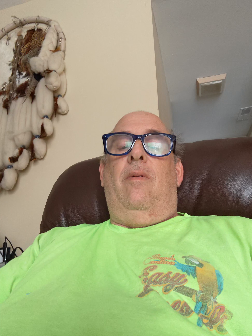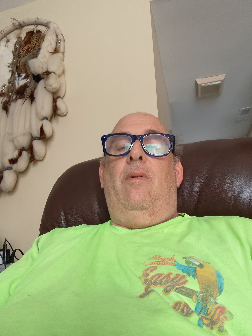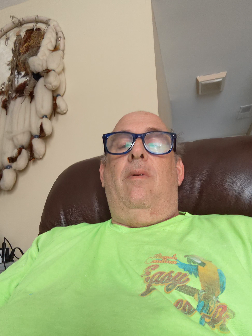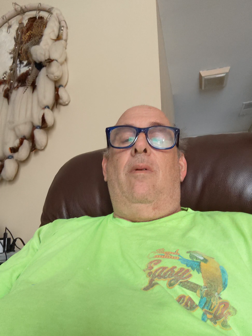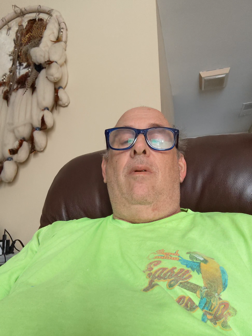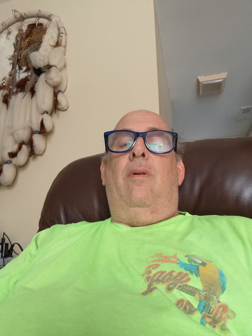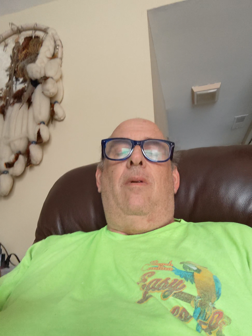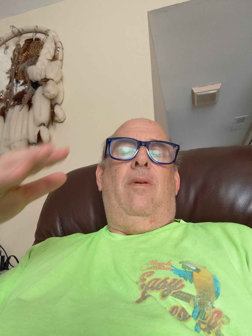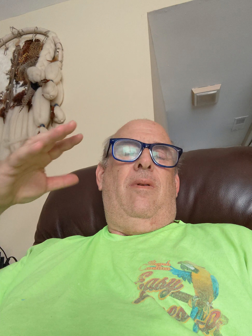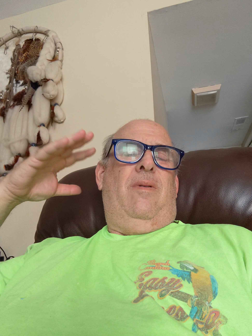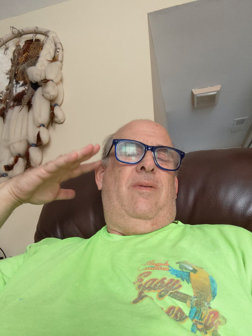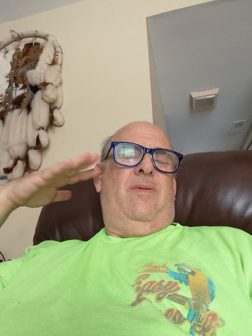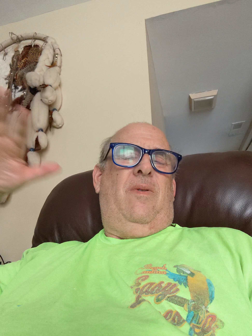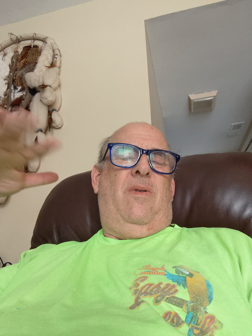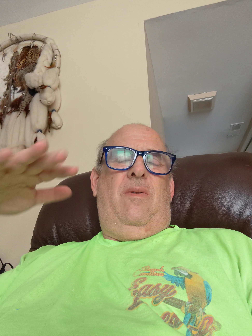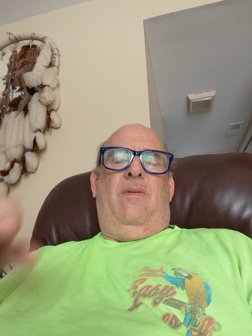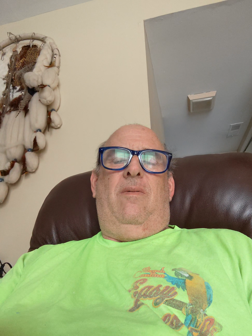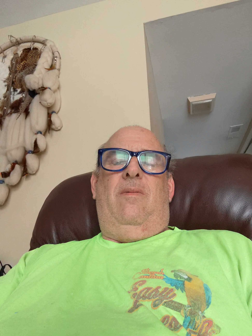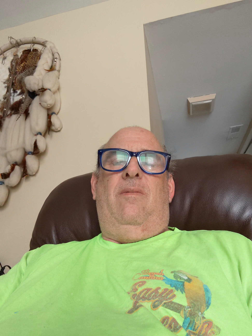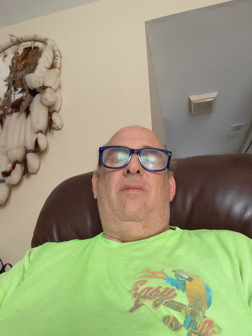loud